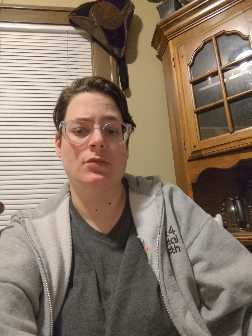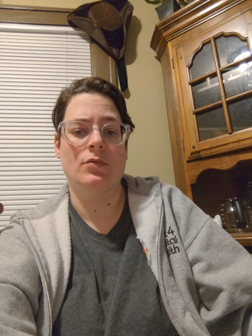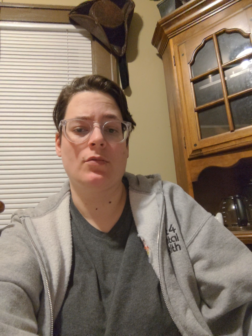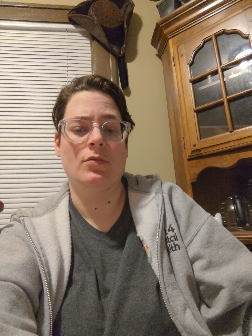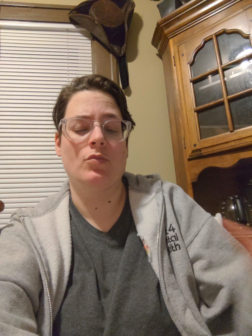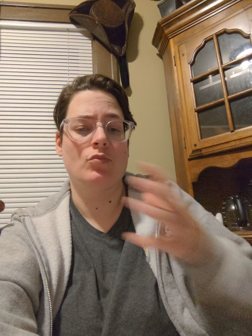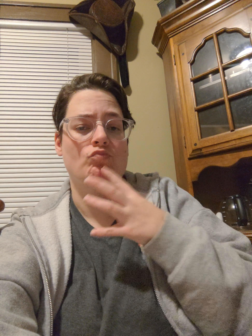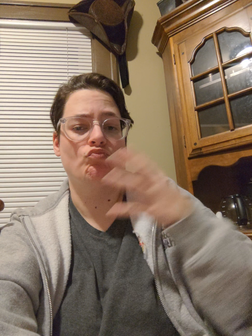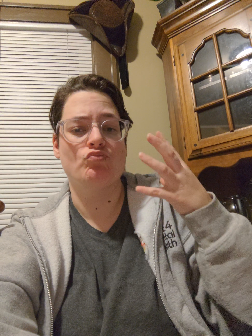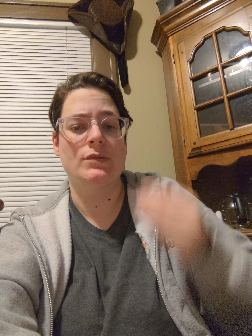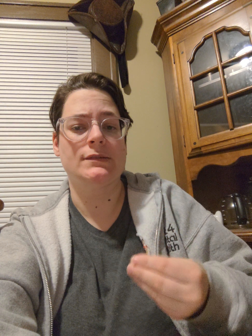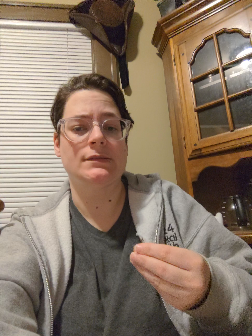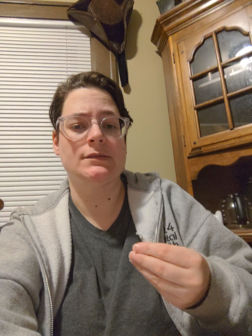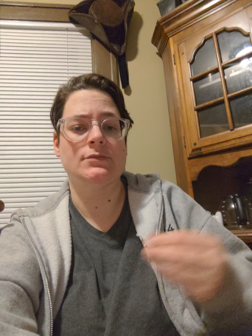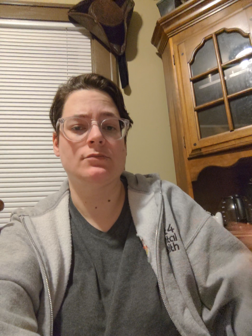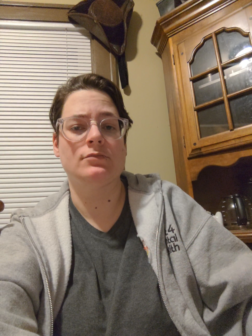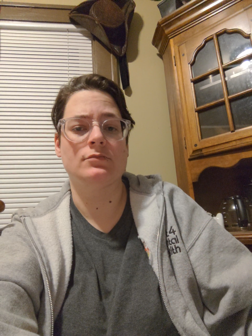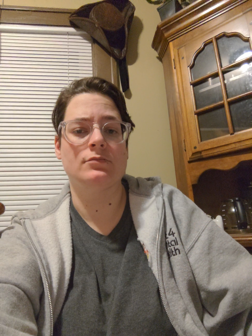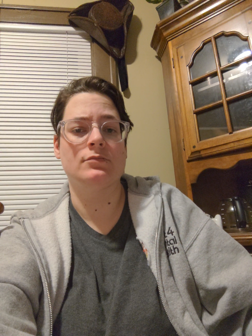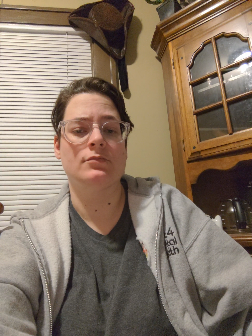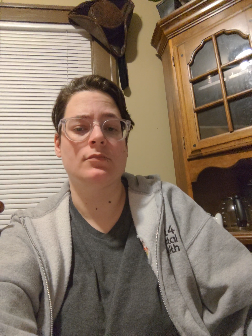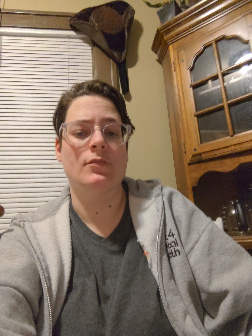wet